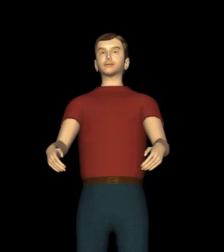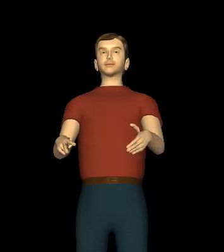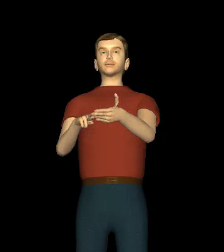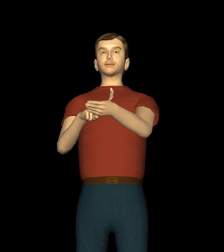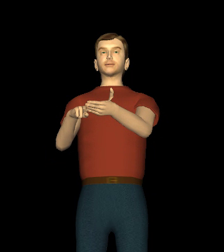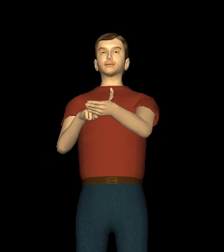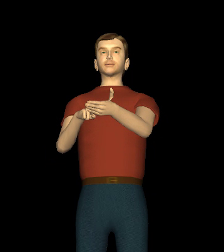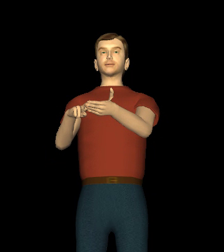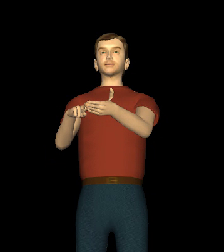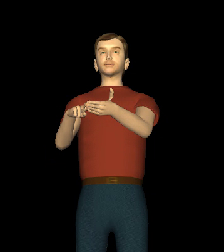يقرأ